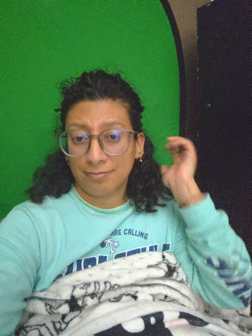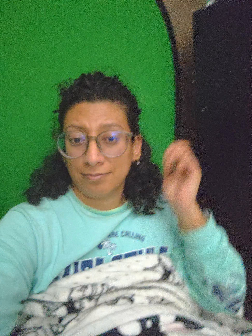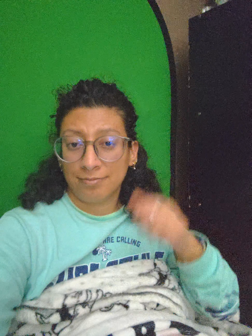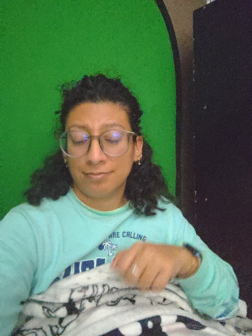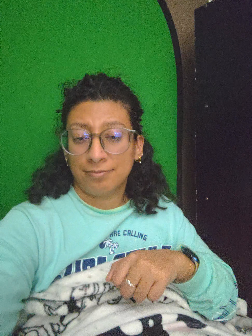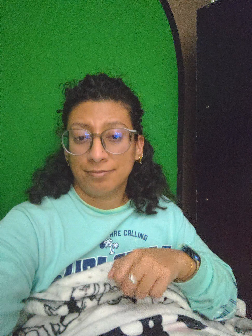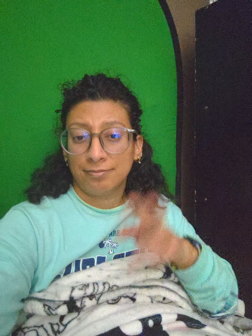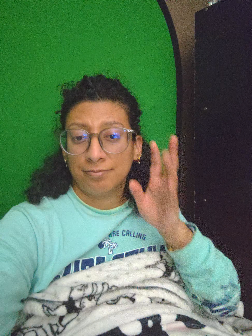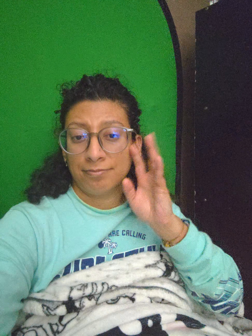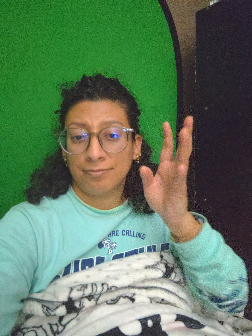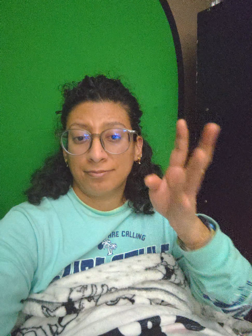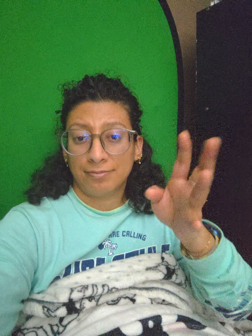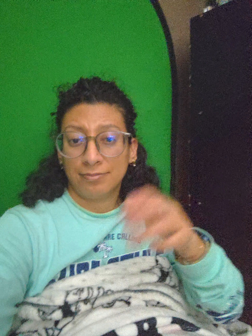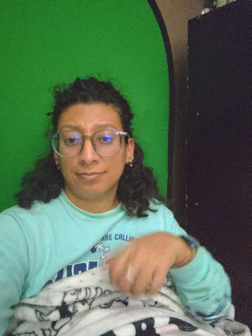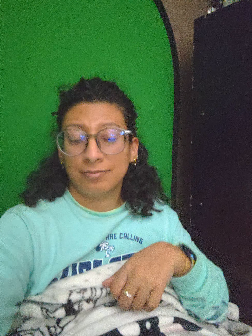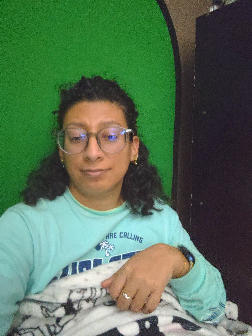pretend